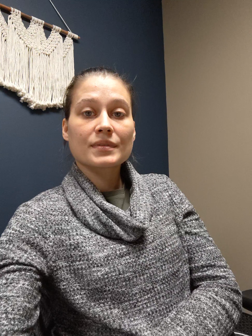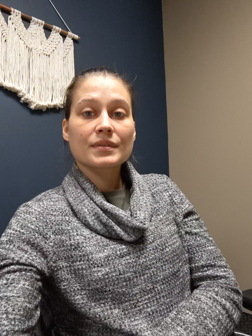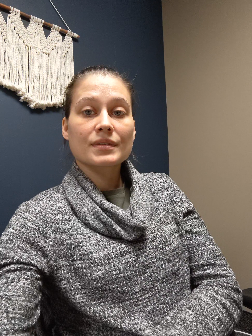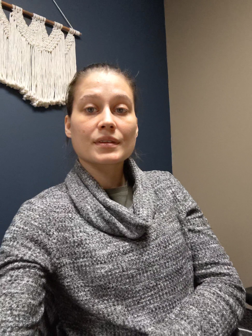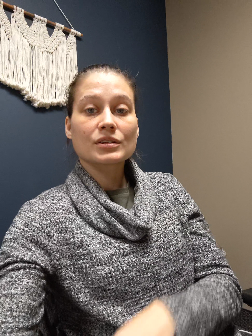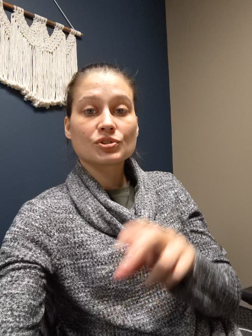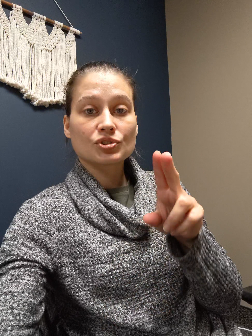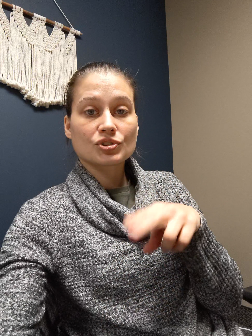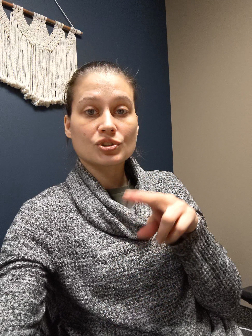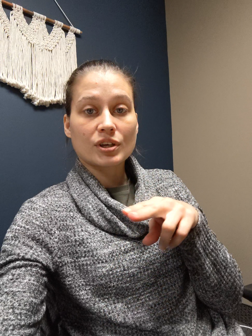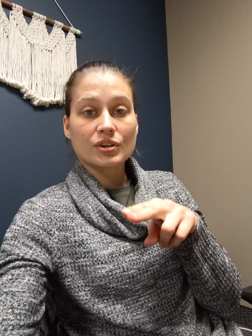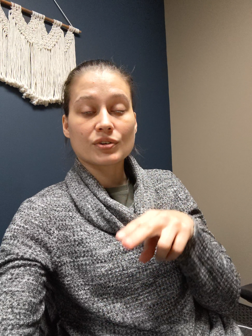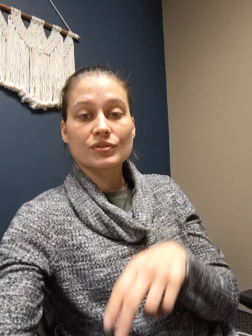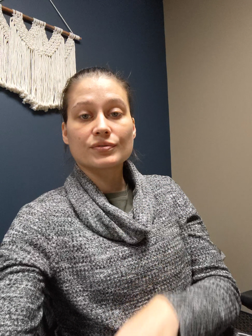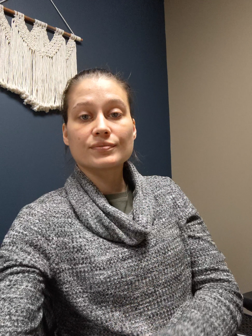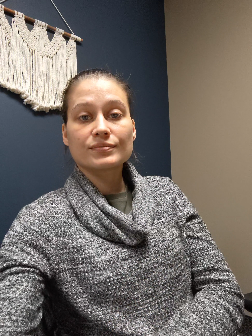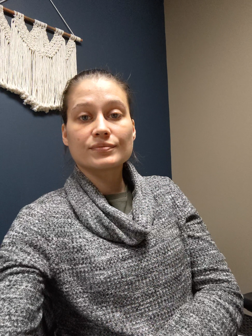chair